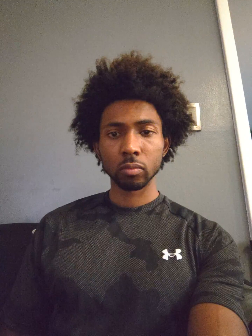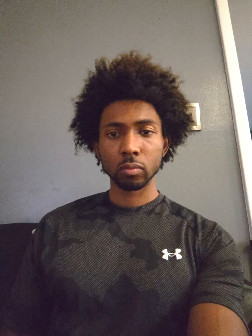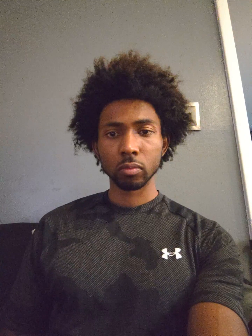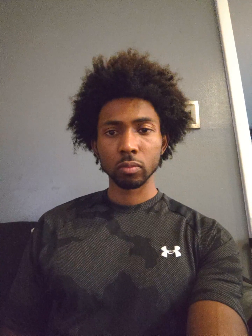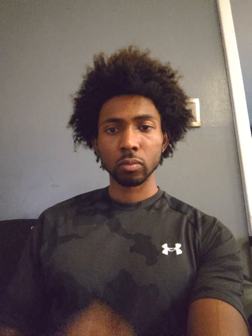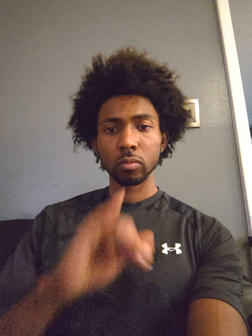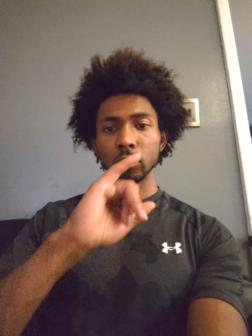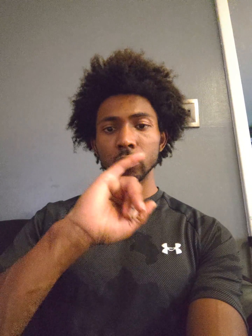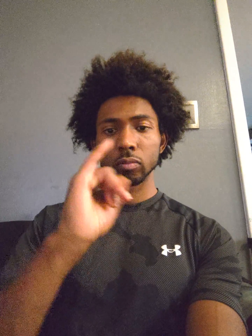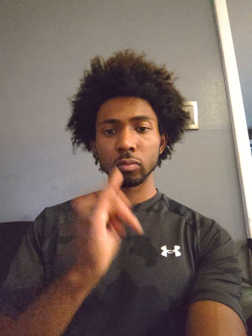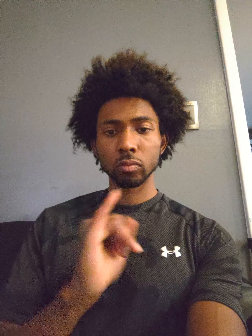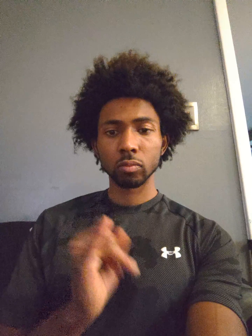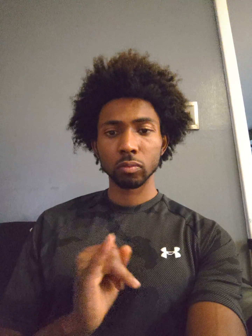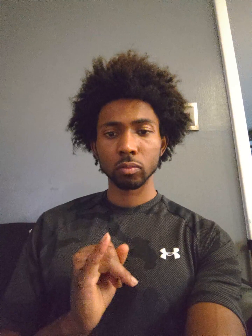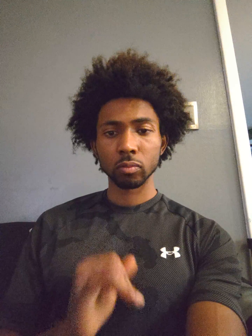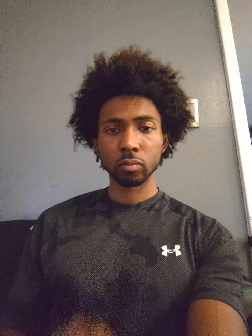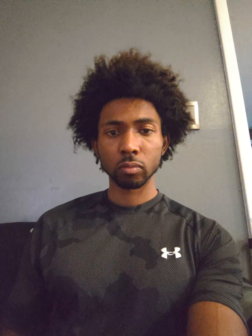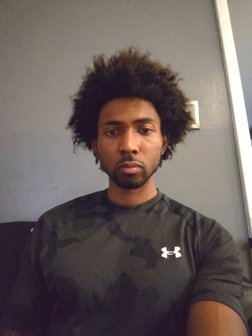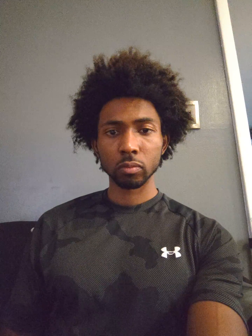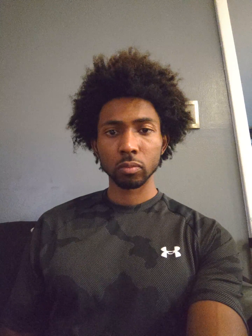draw